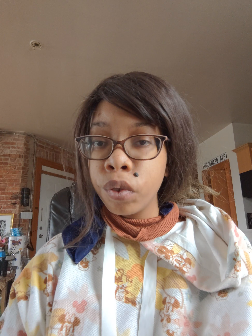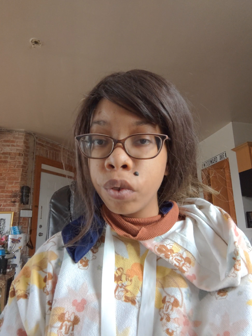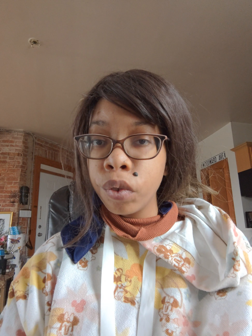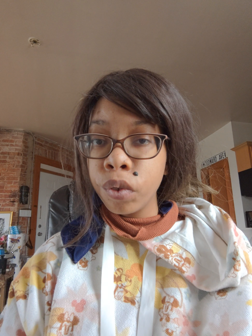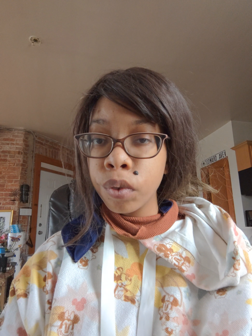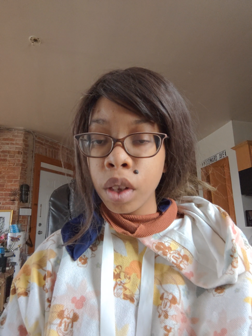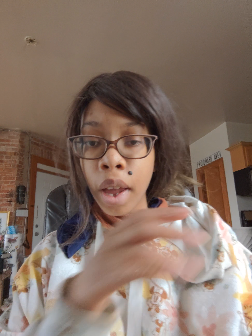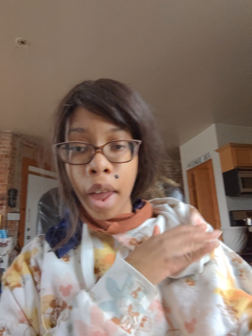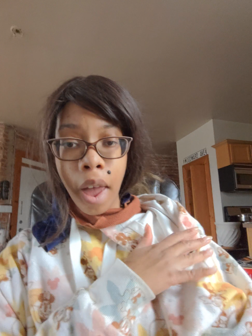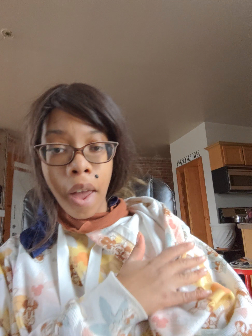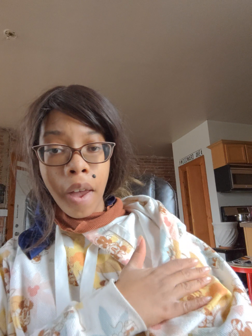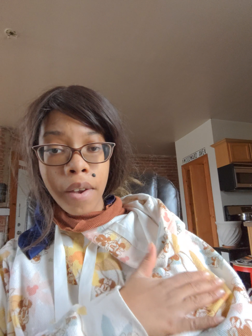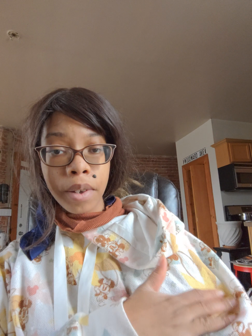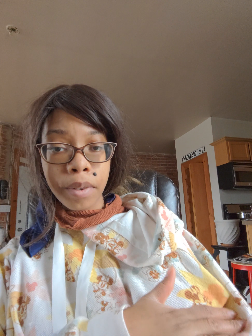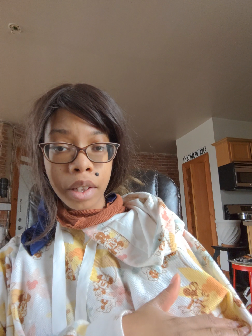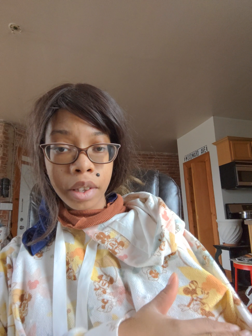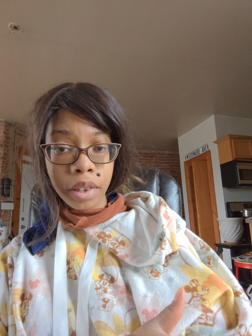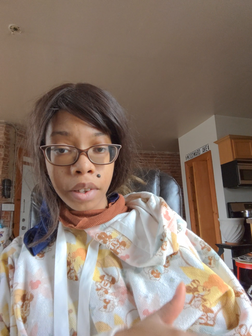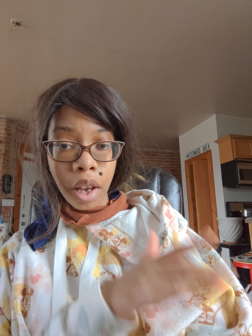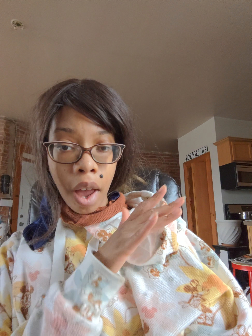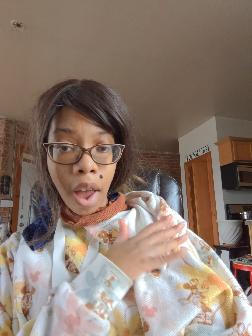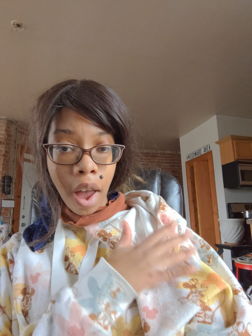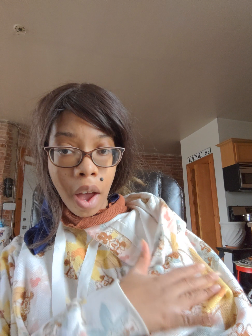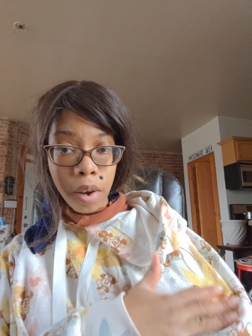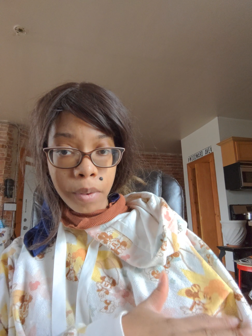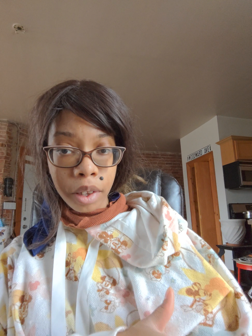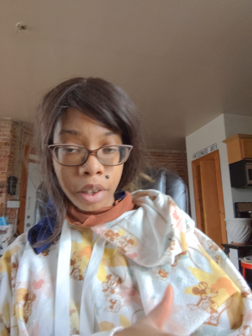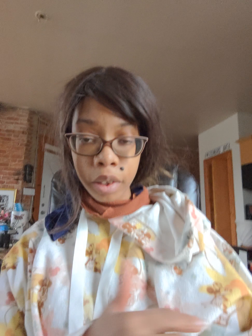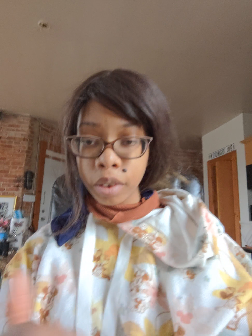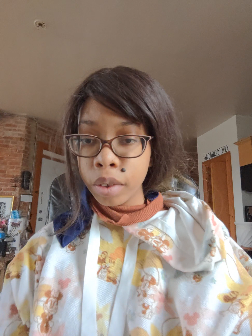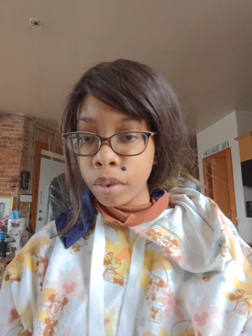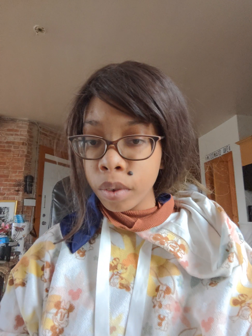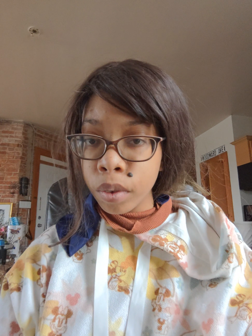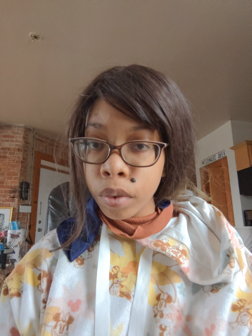arm